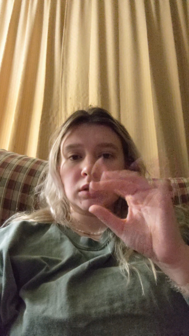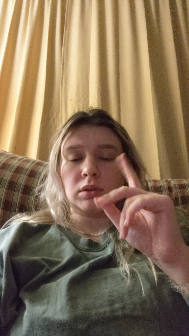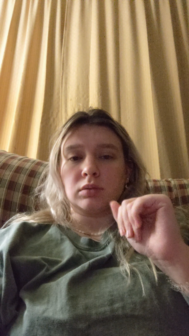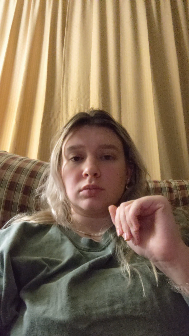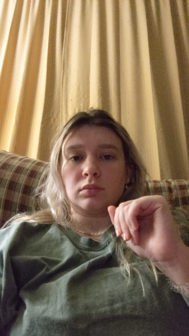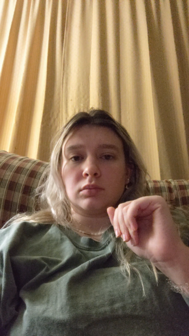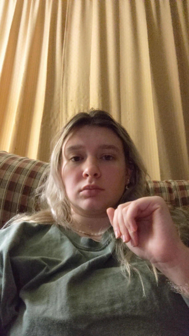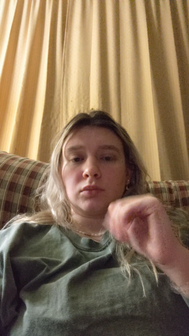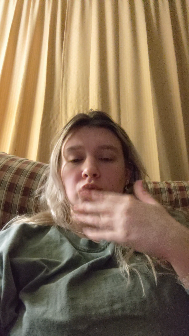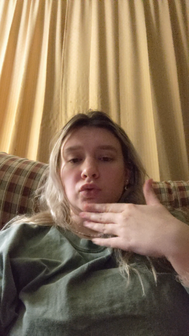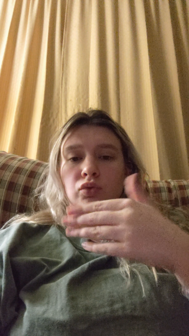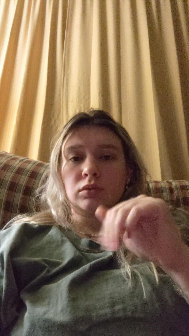good